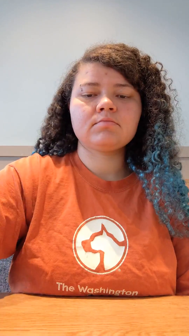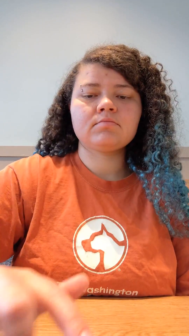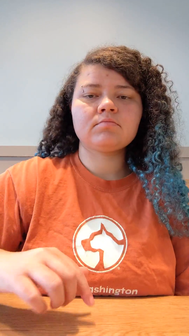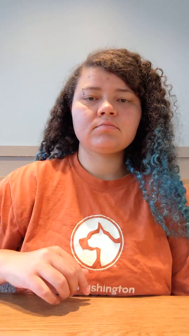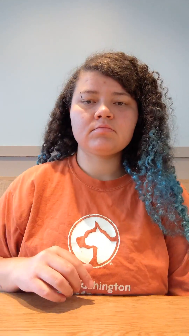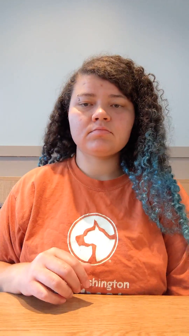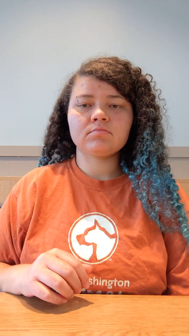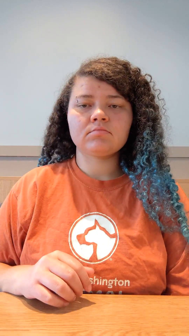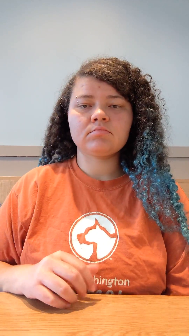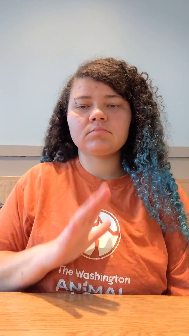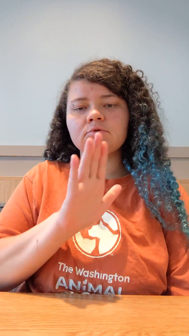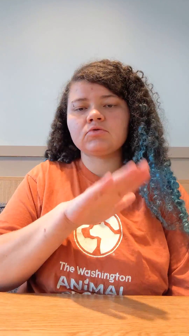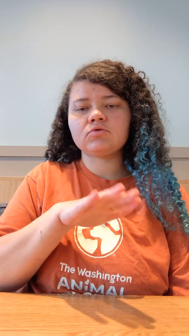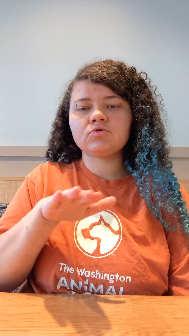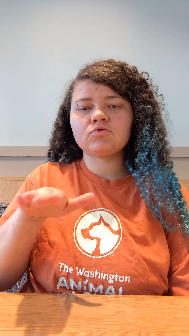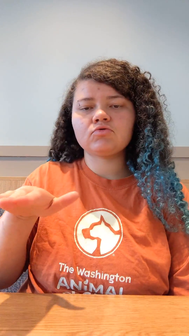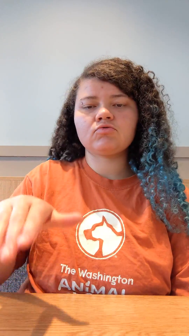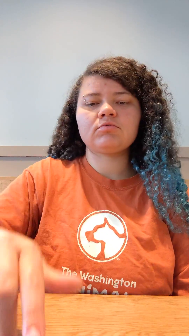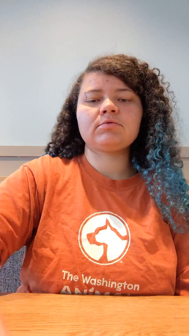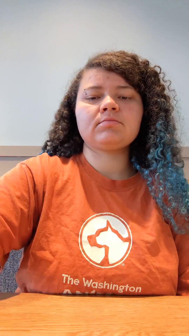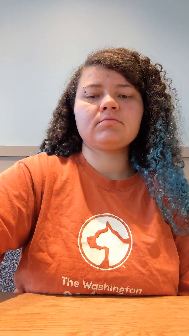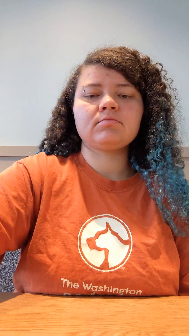children